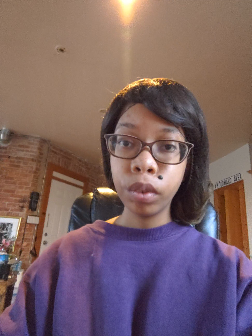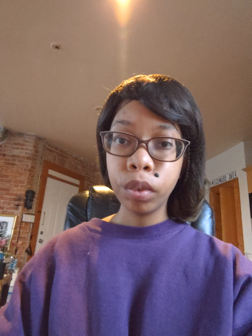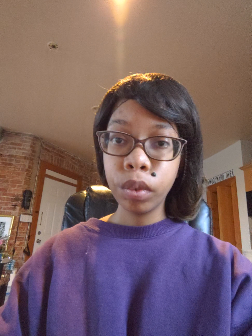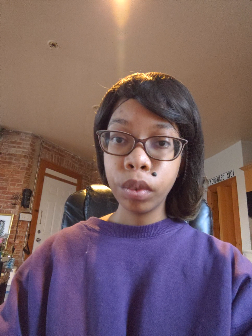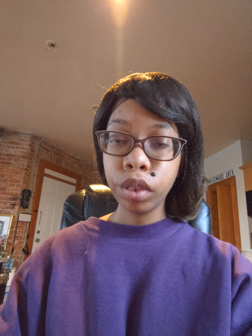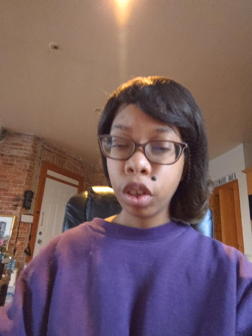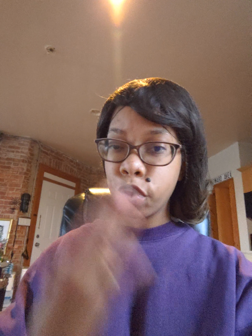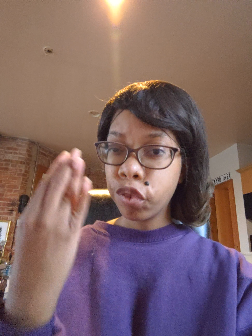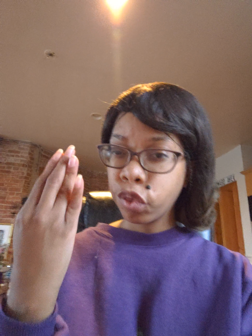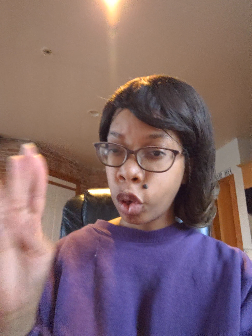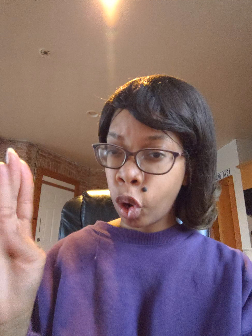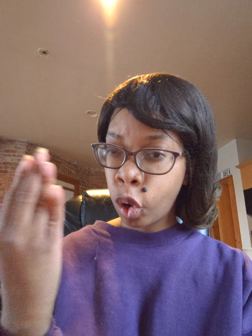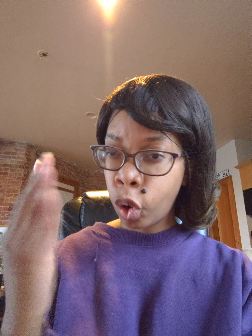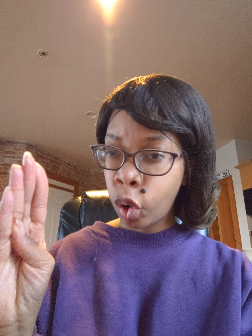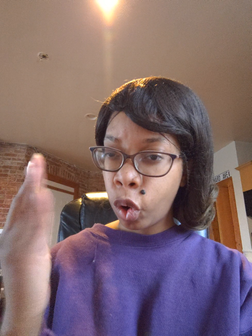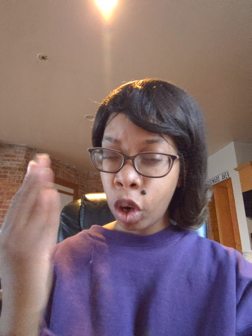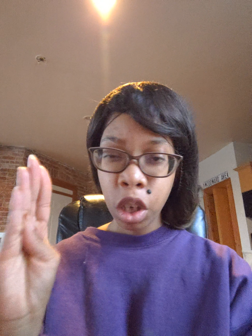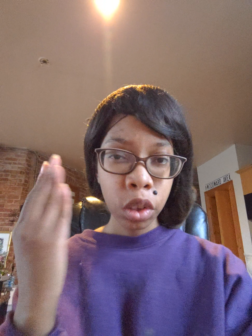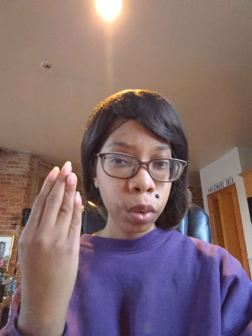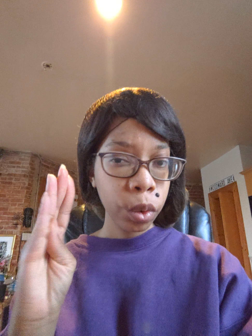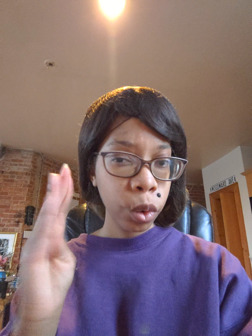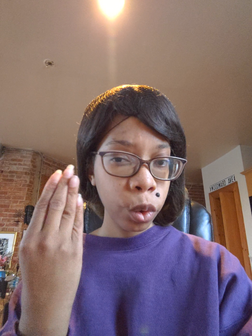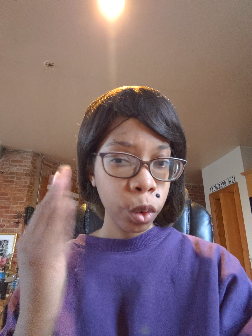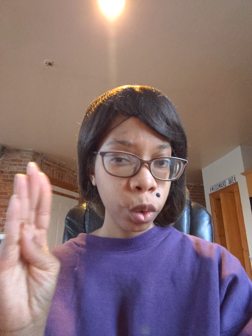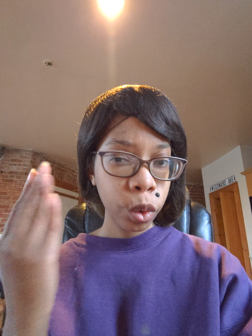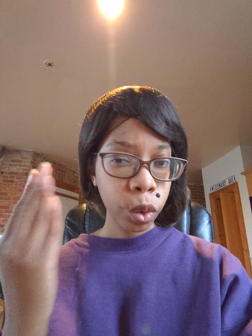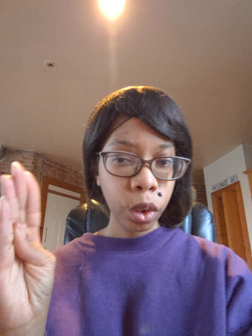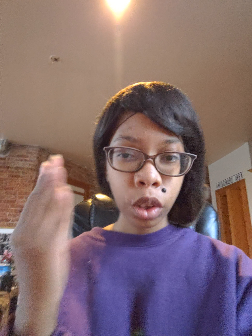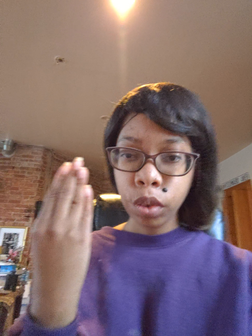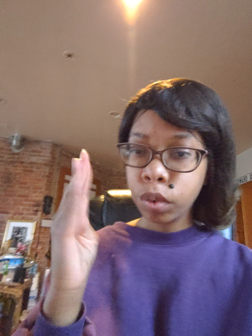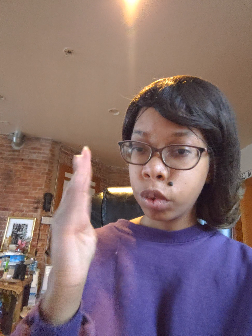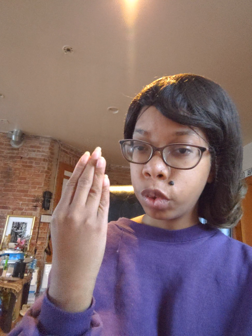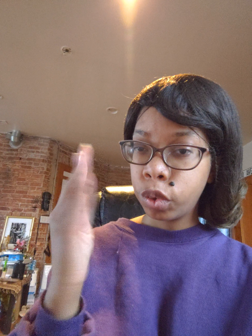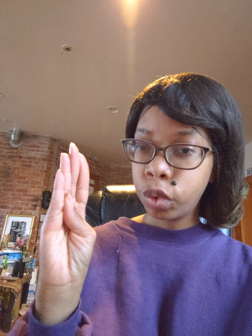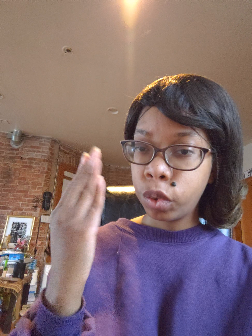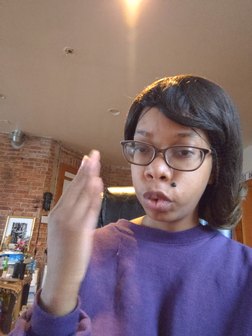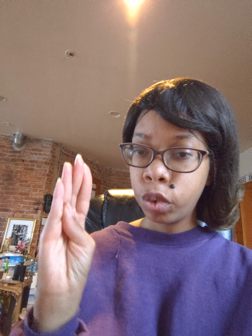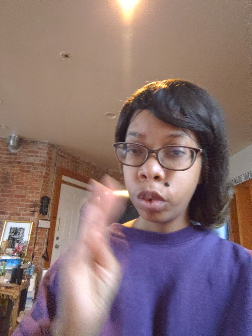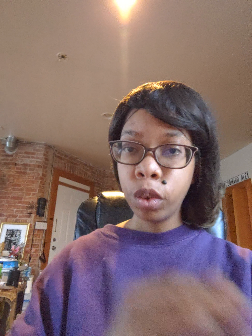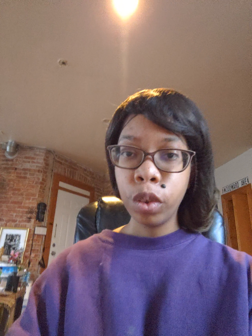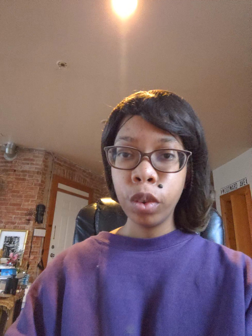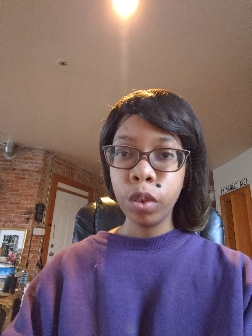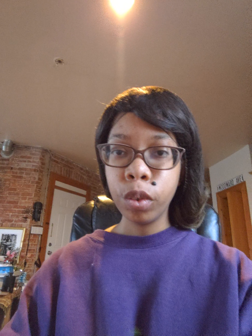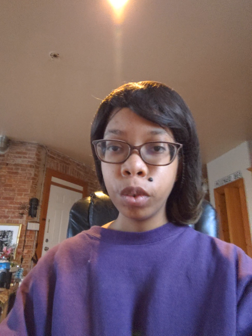blue